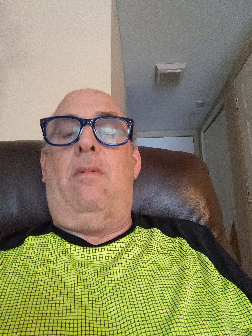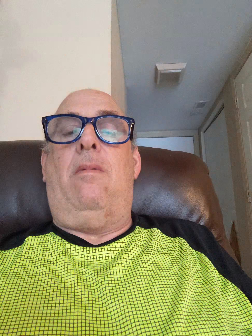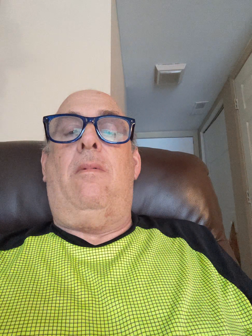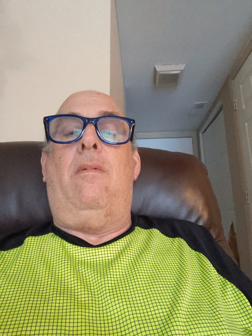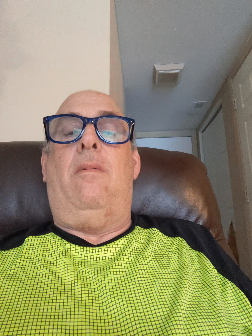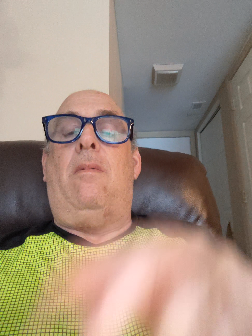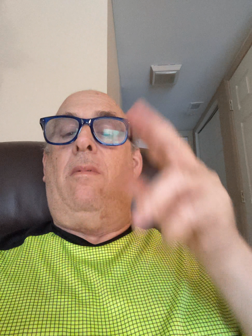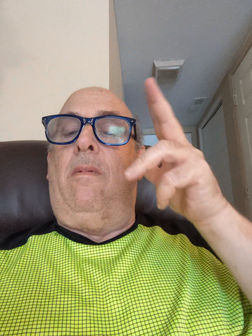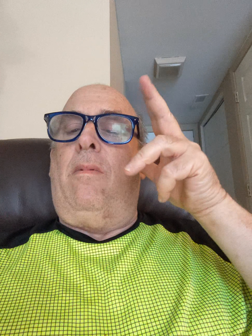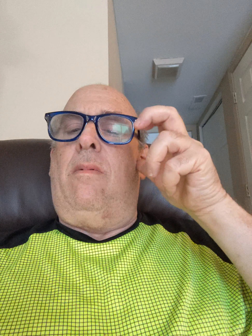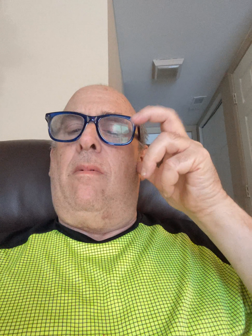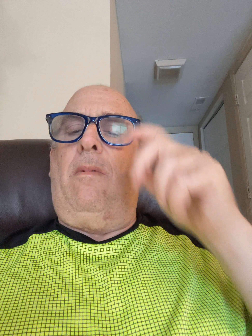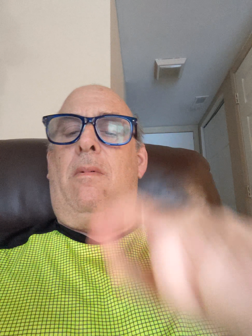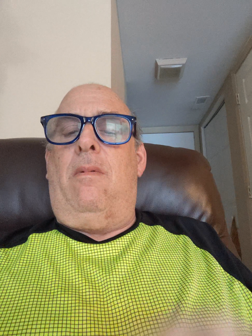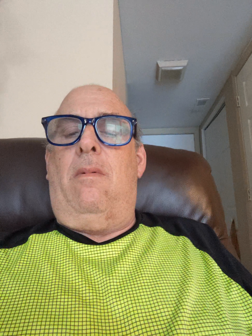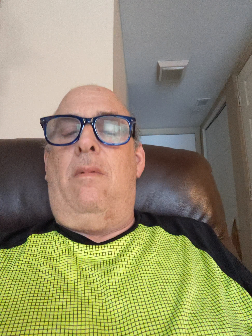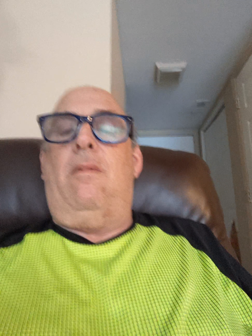radio